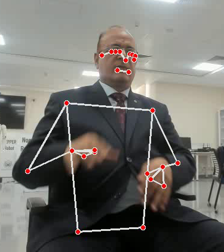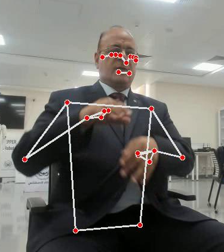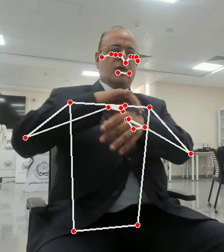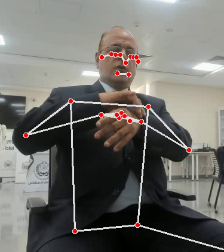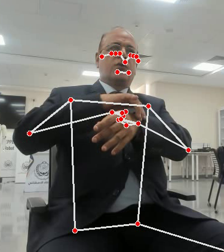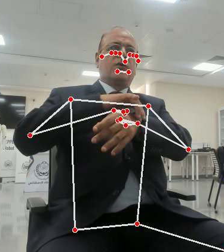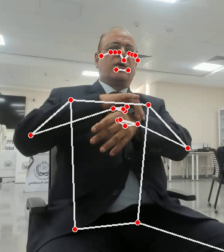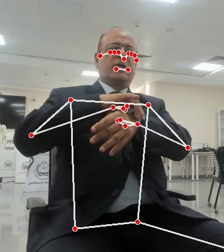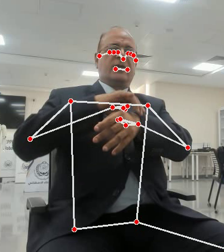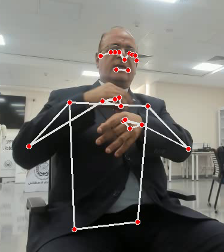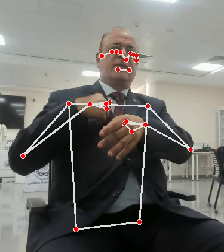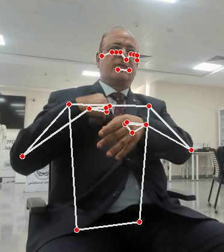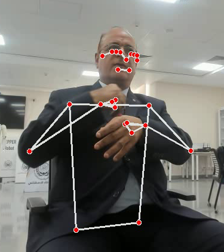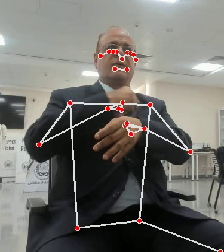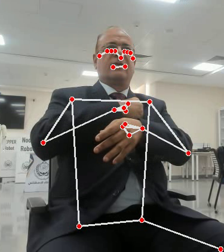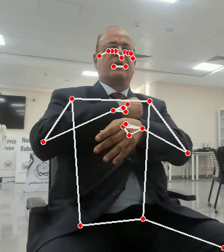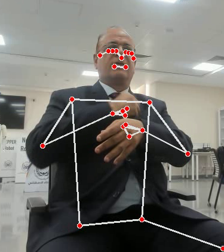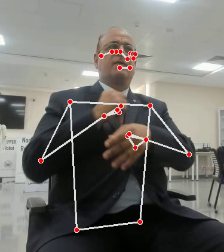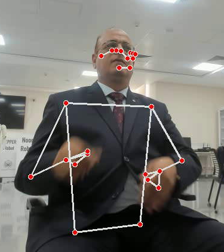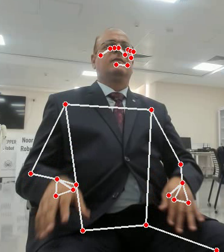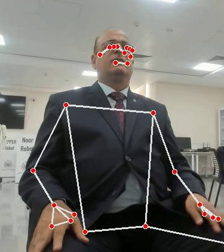docktor